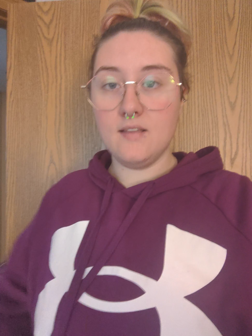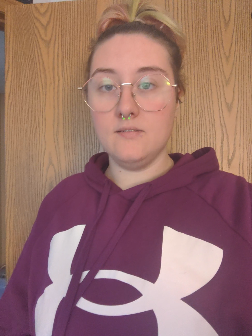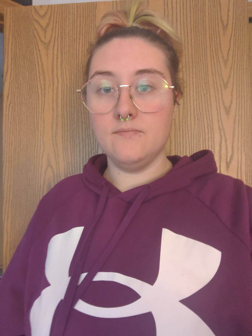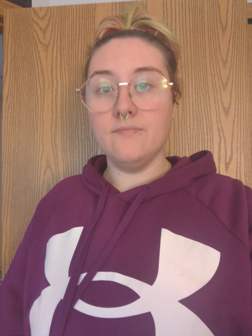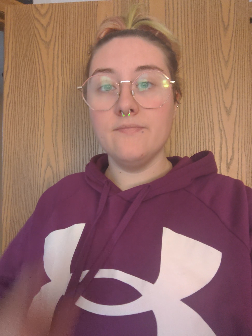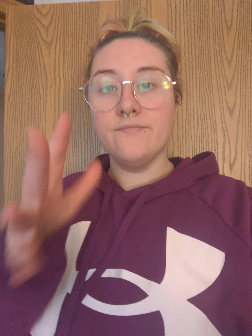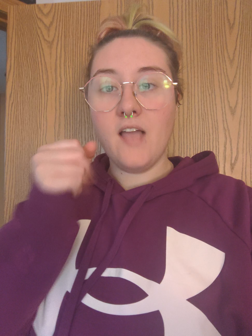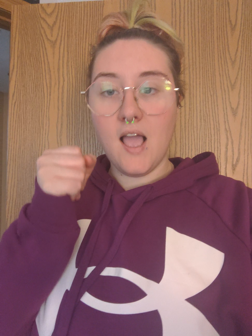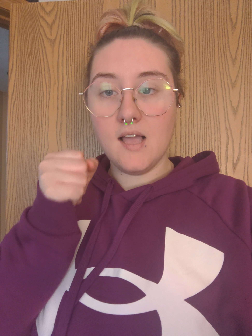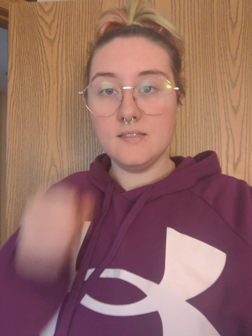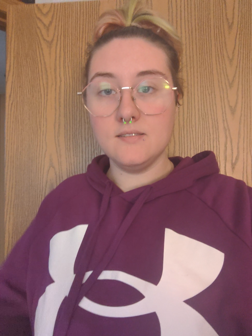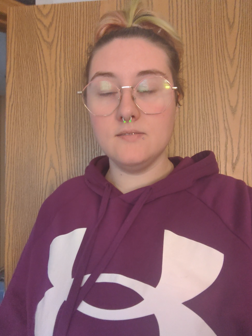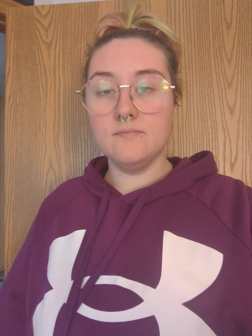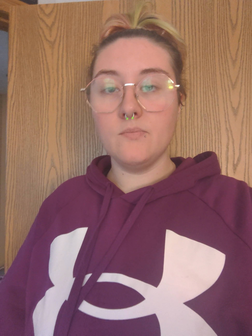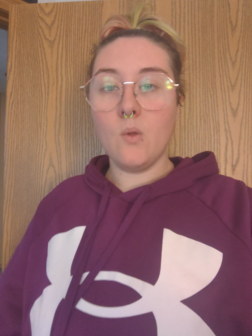fast